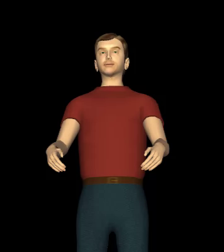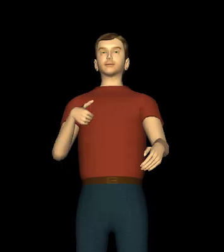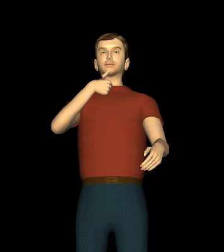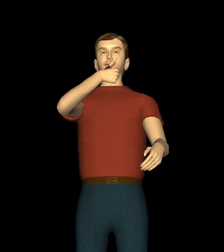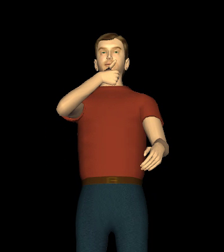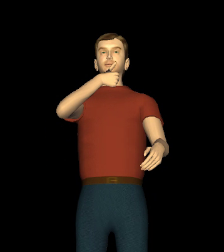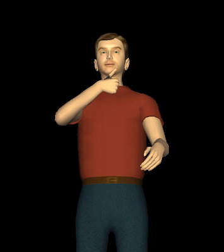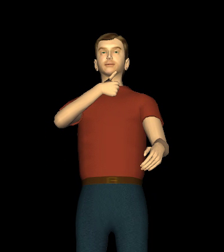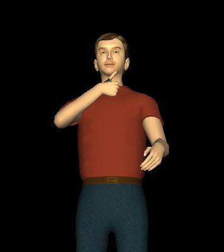ألم